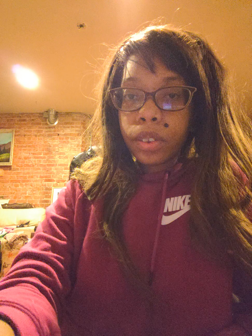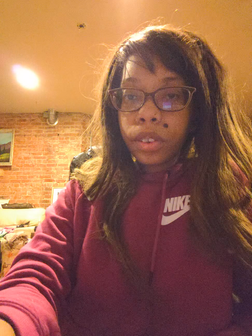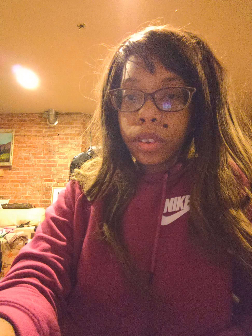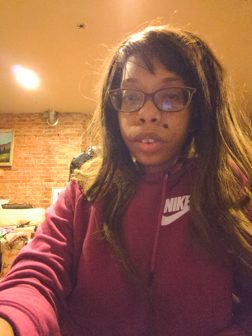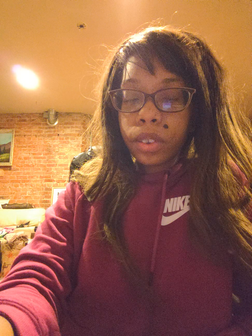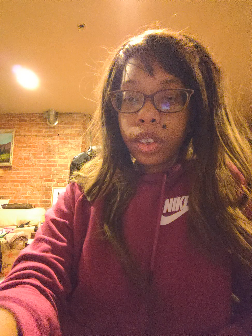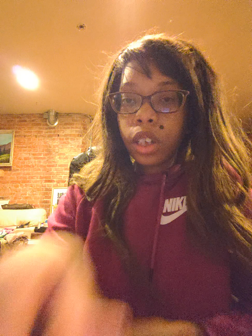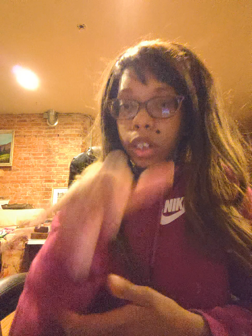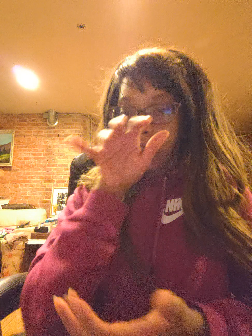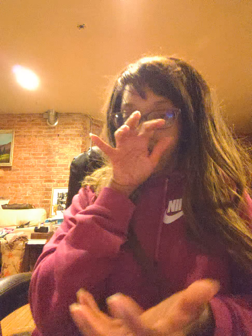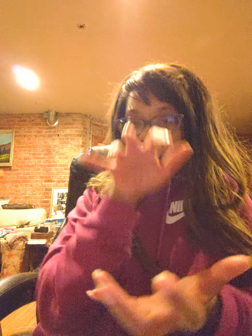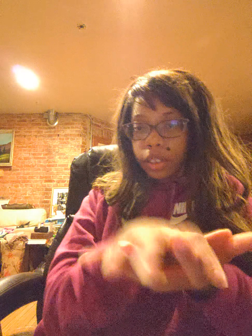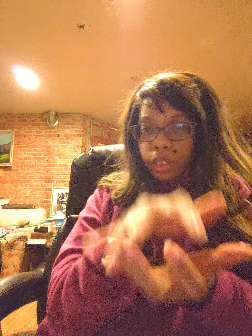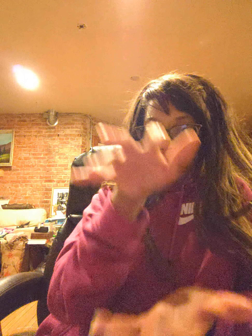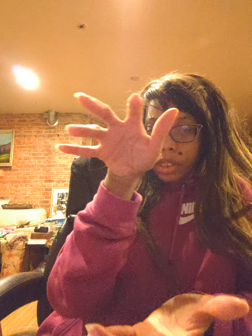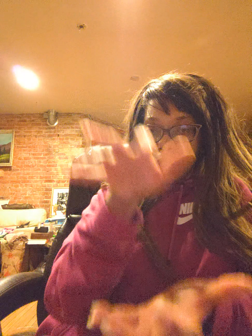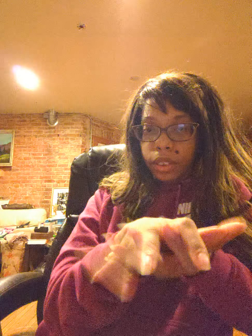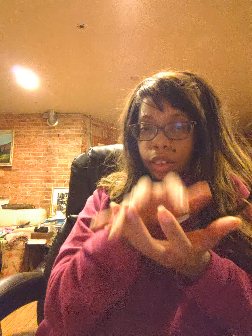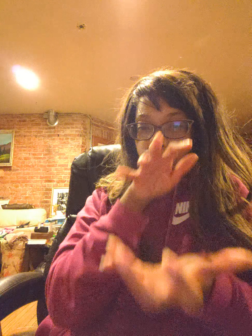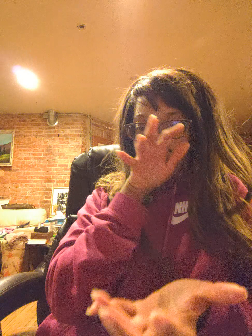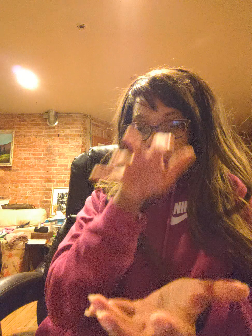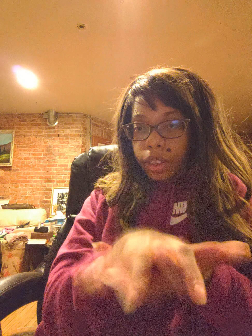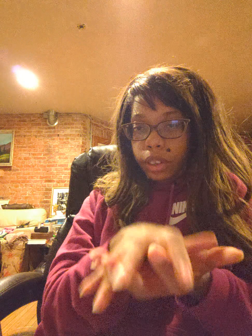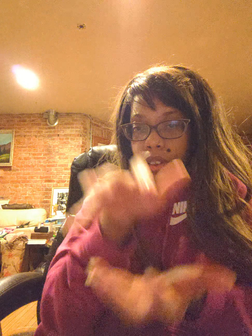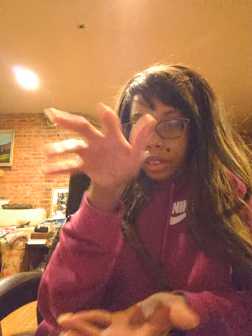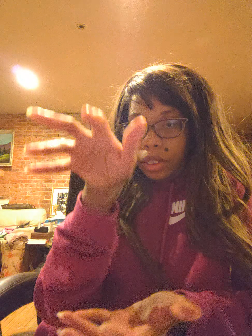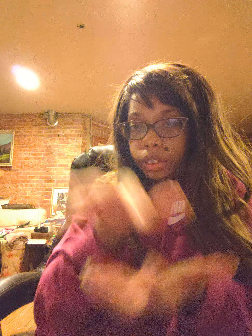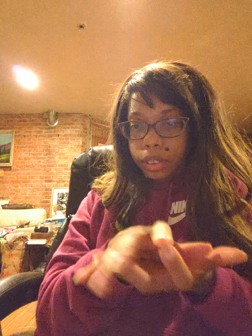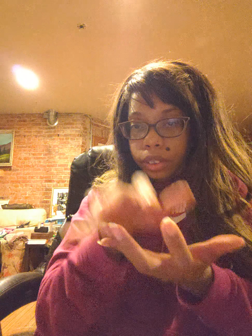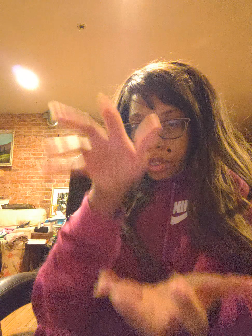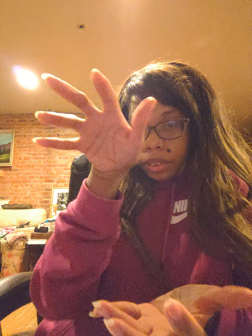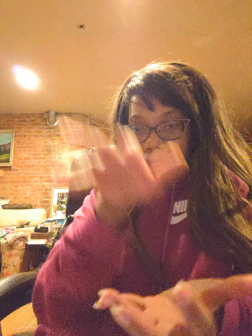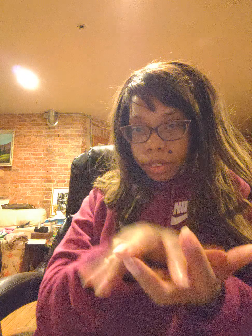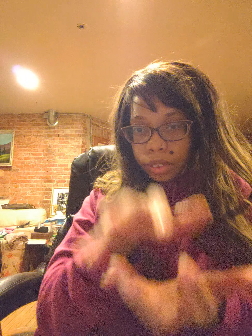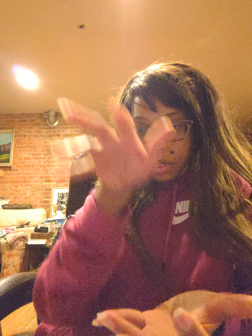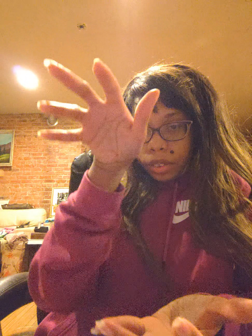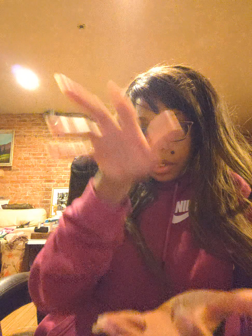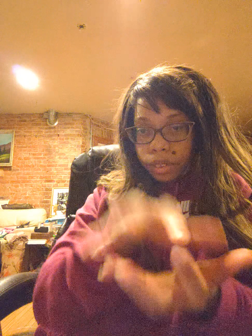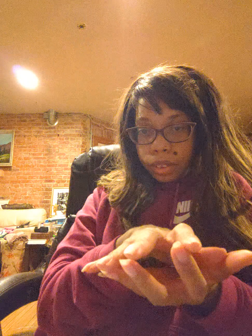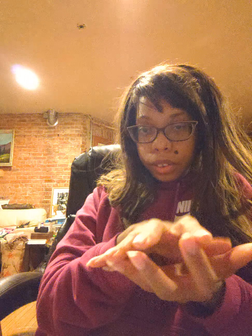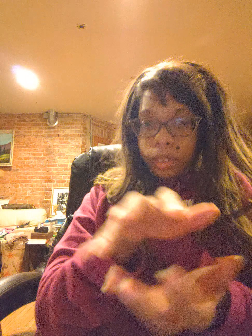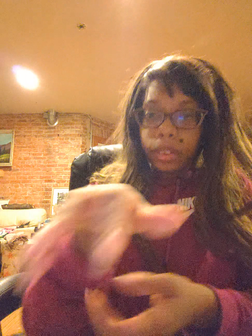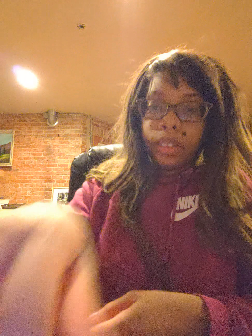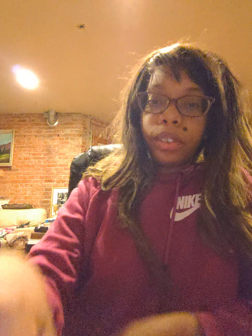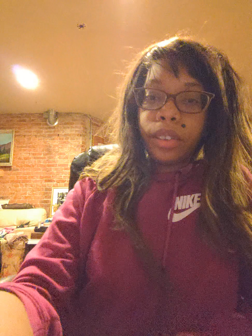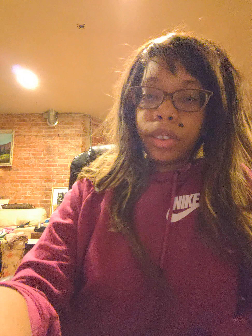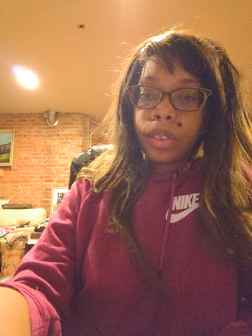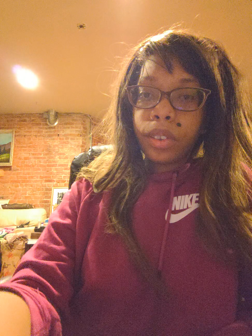alligator